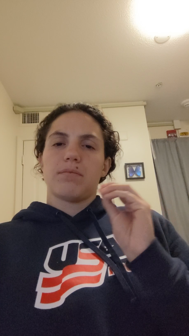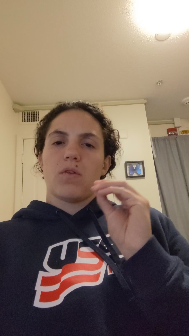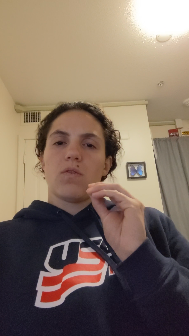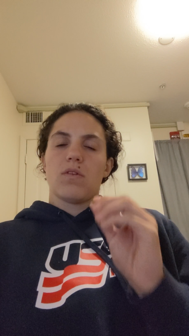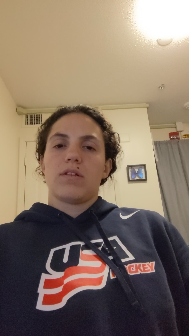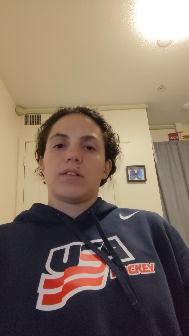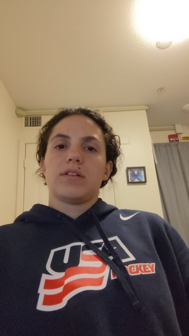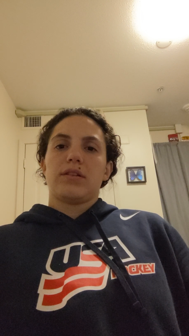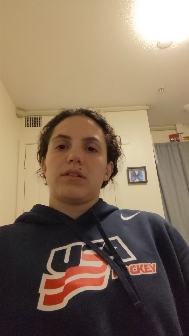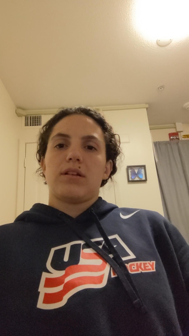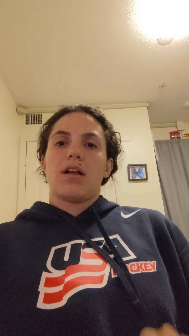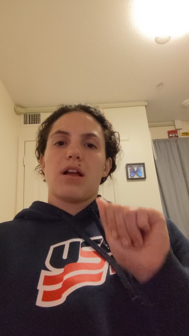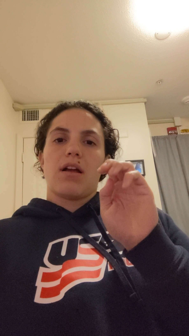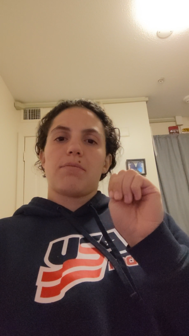am